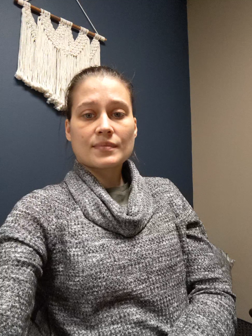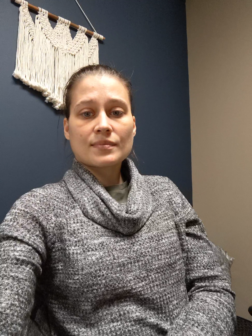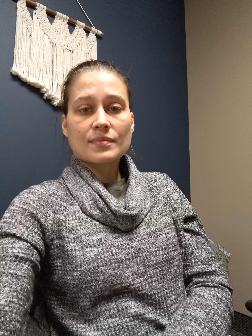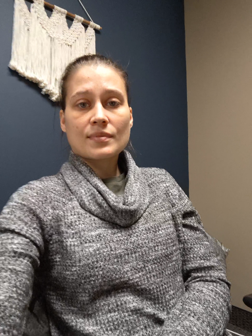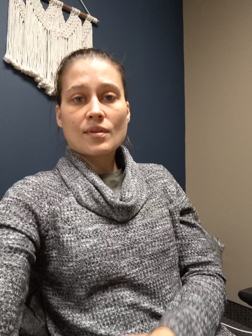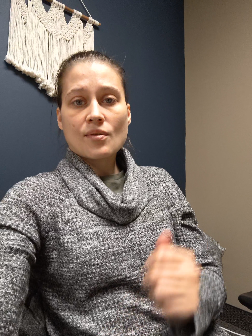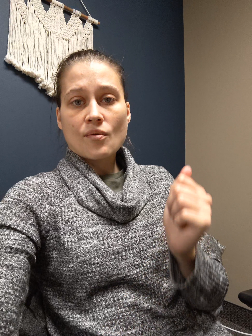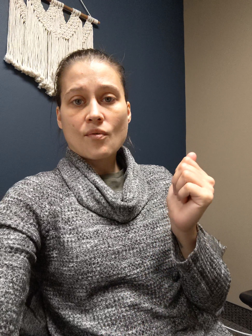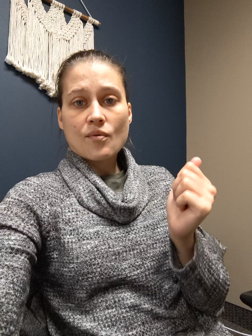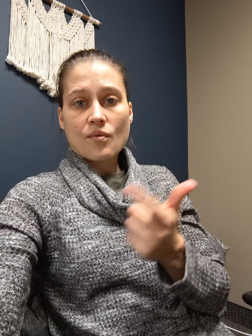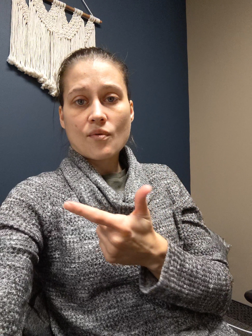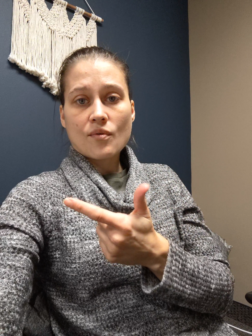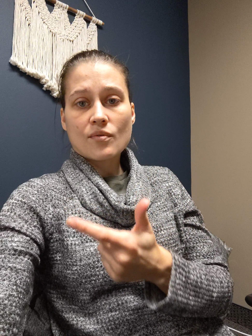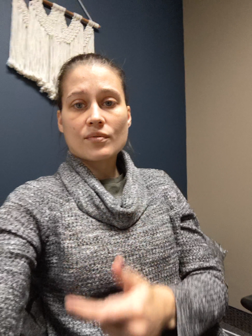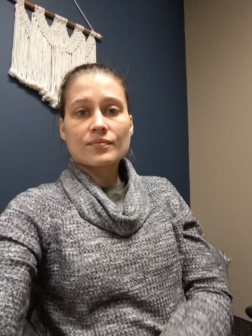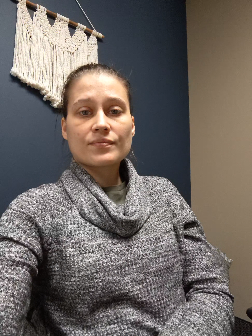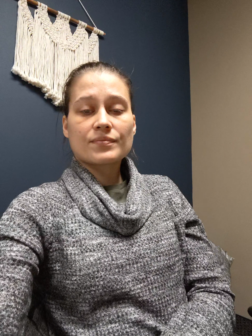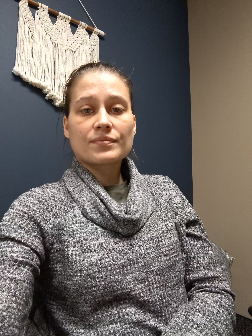all